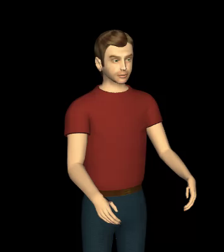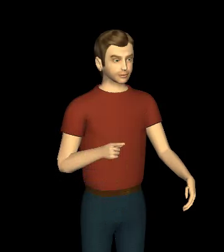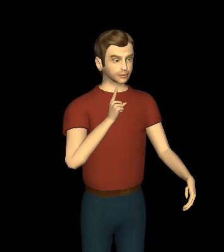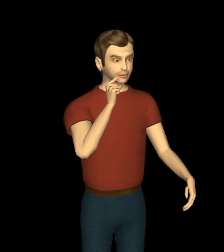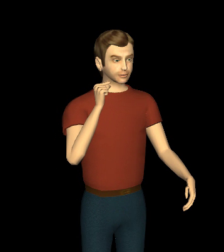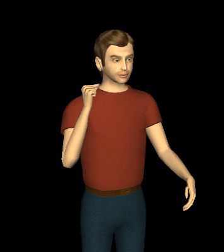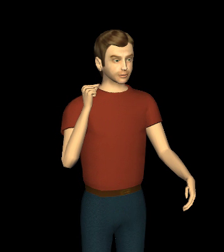رجل